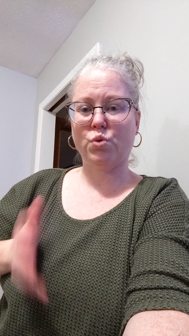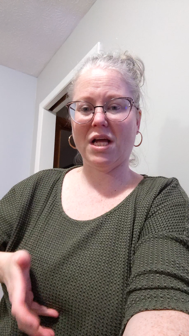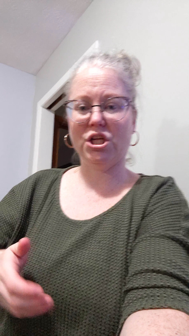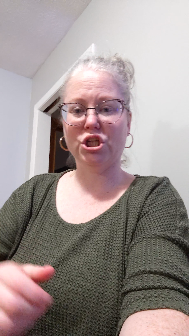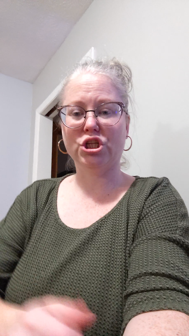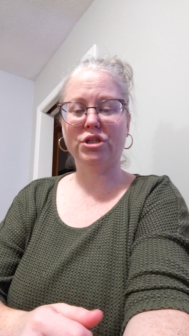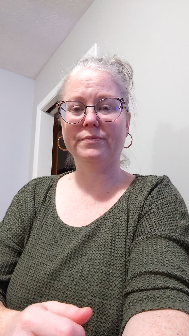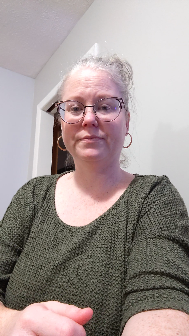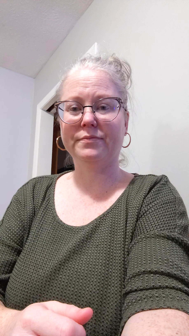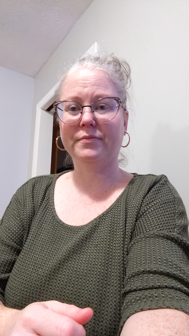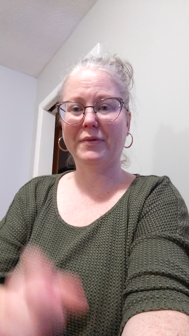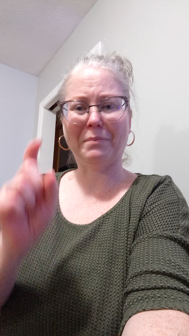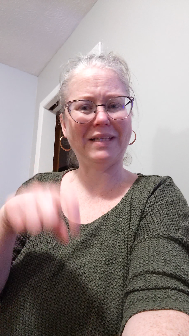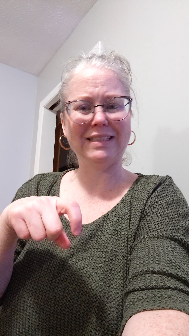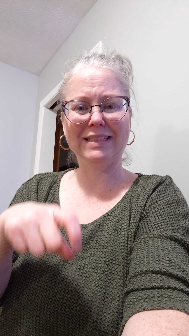must